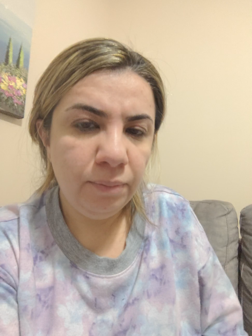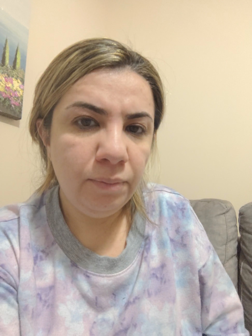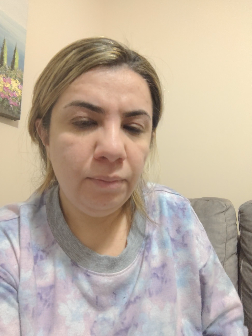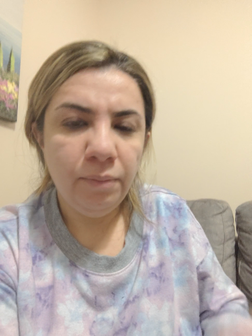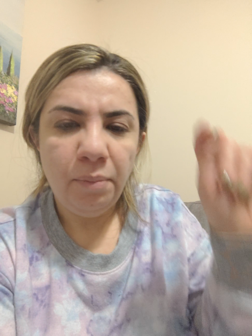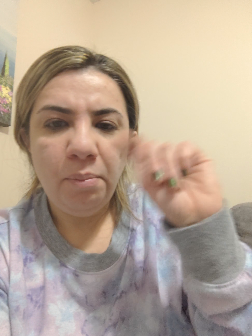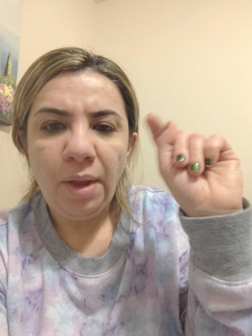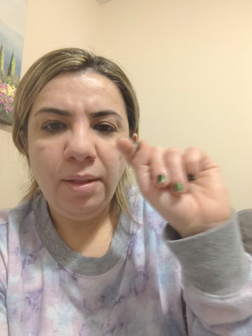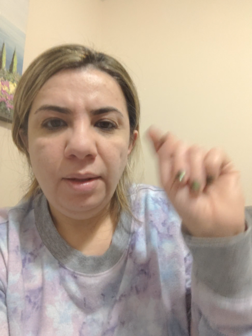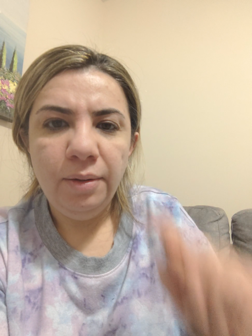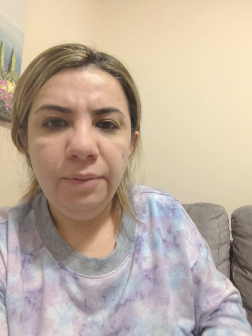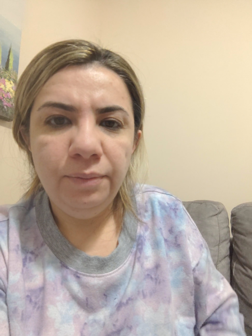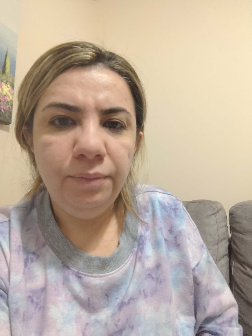potty